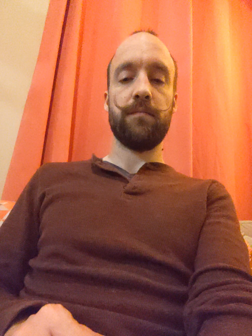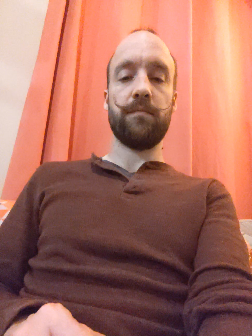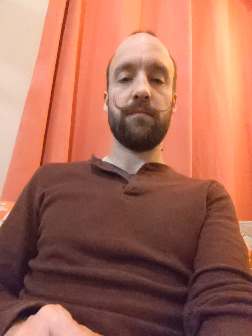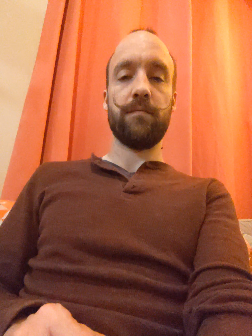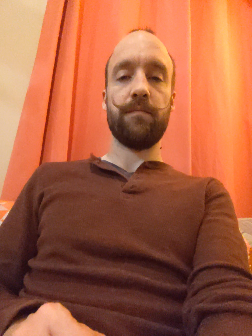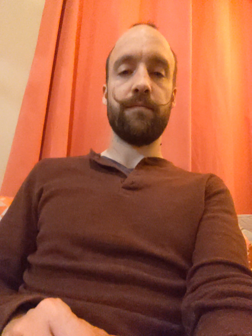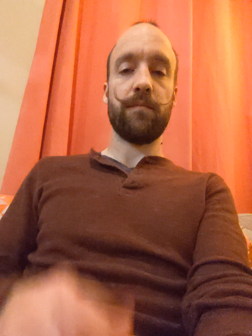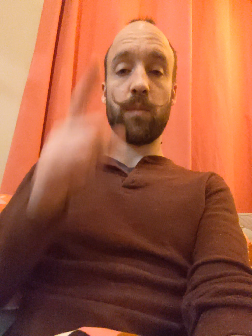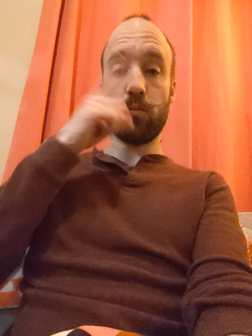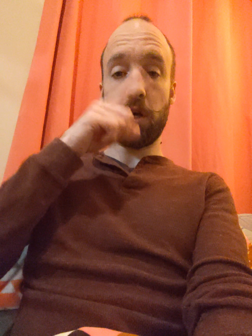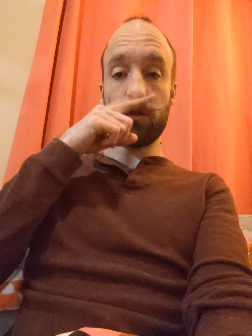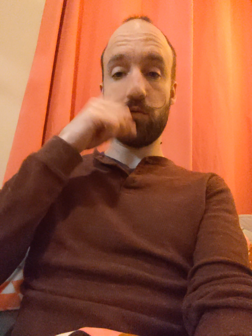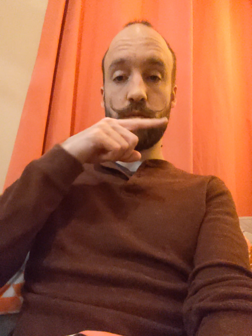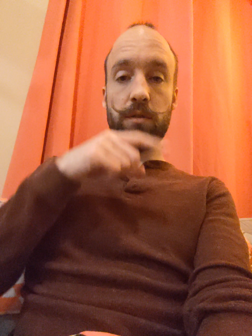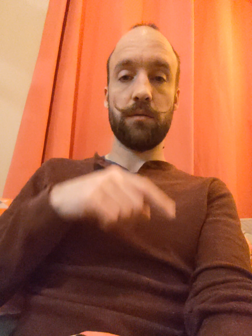mouse